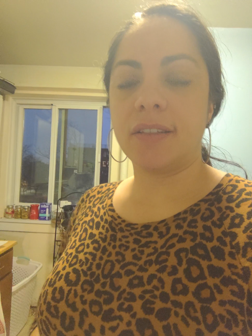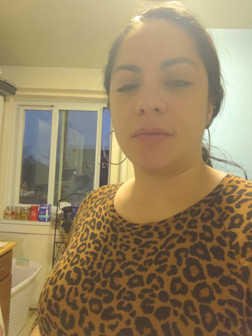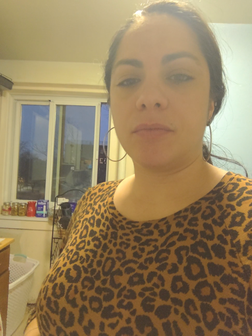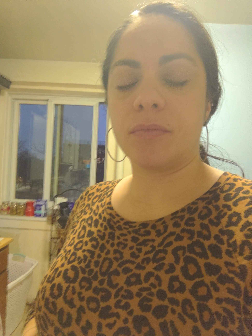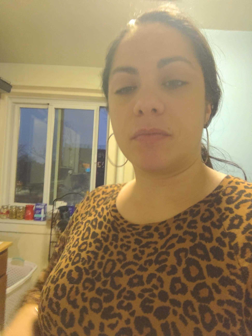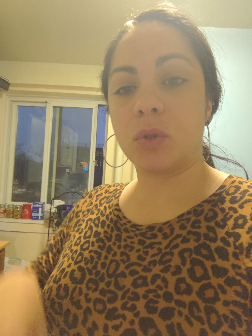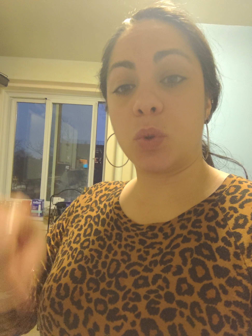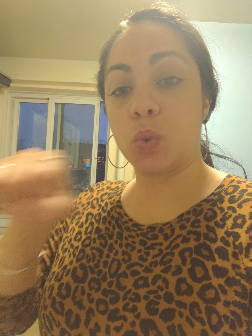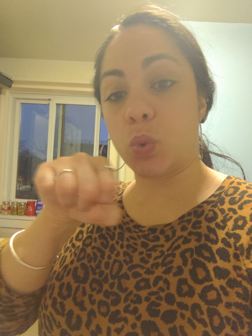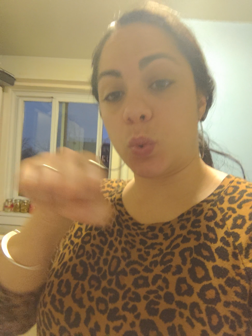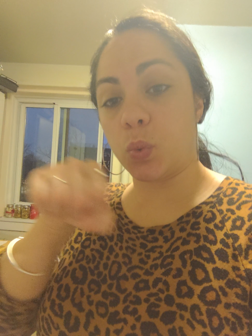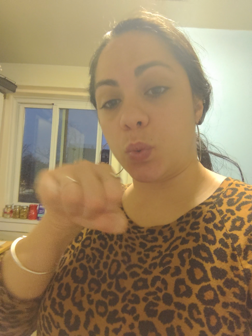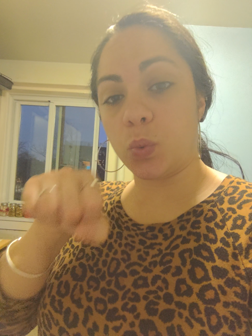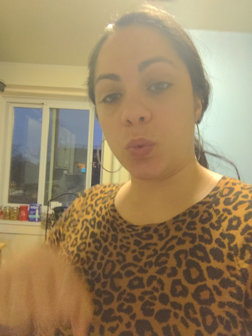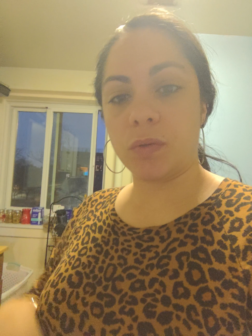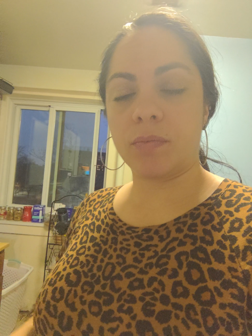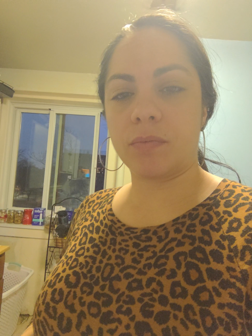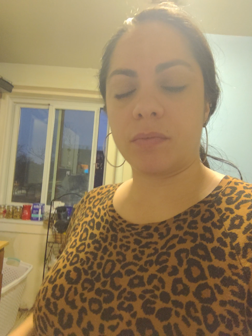shoe